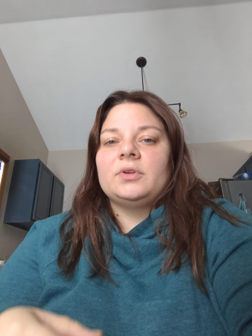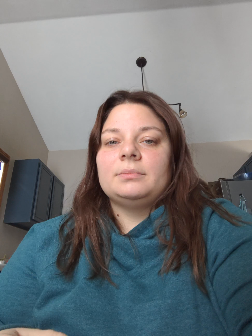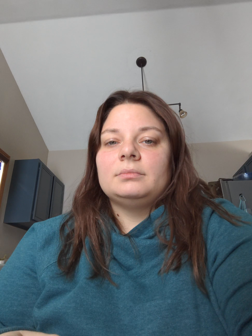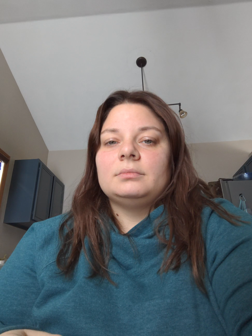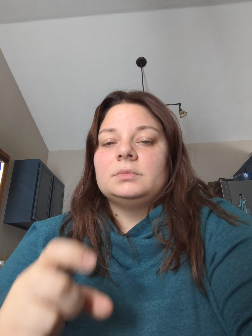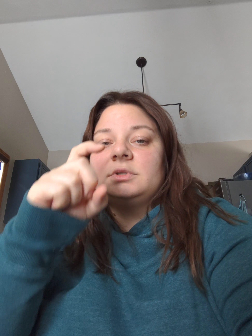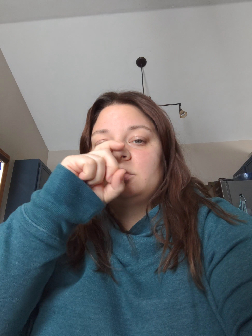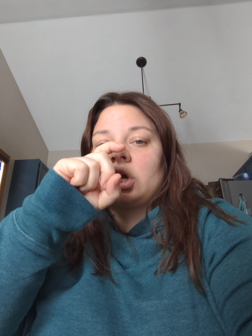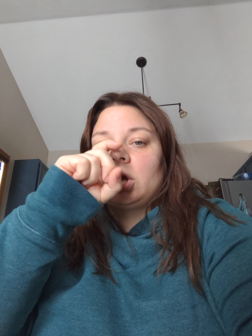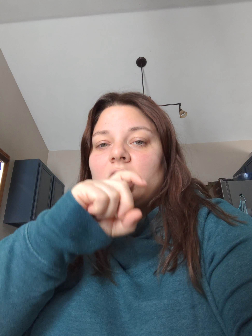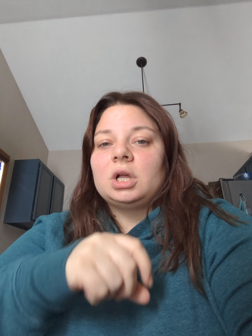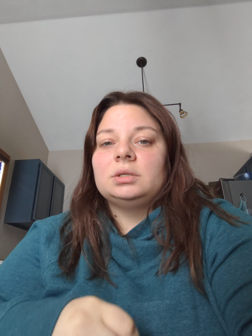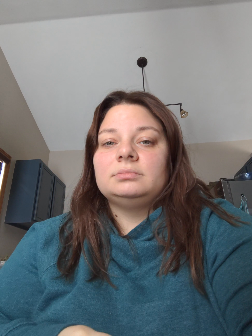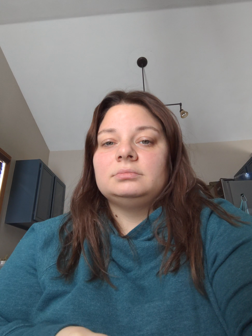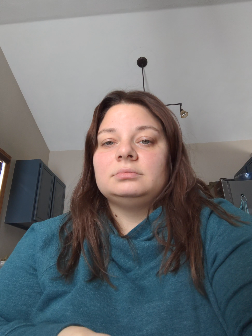doll